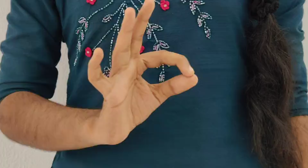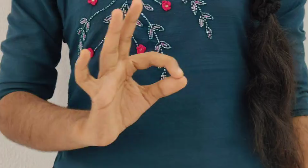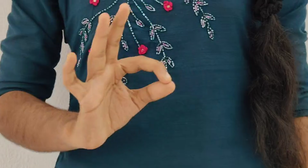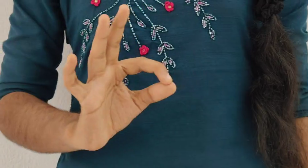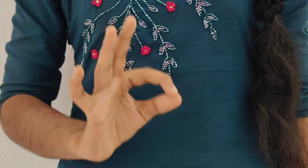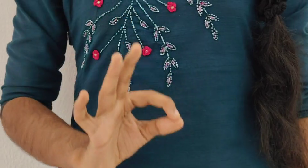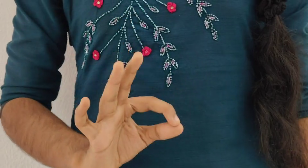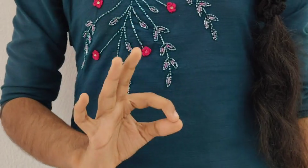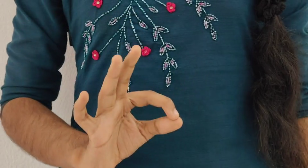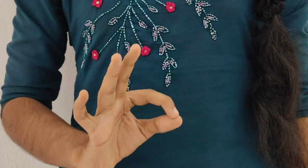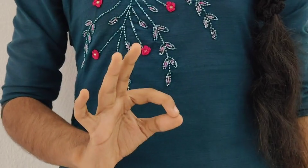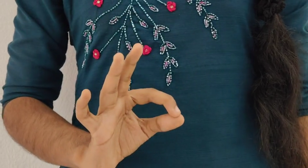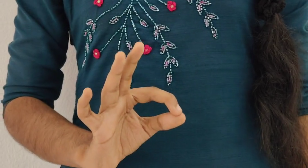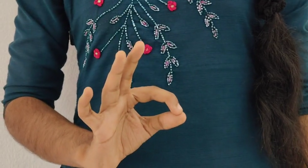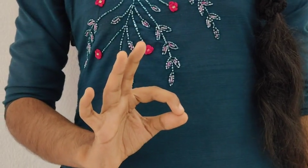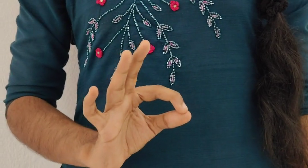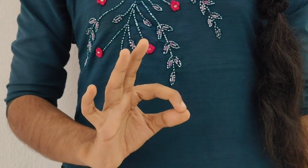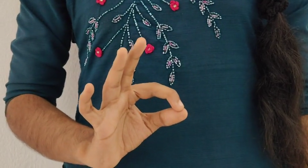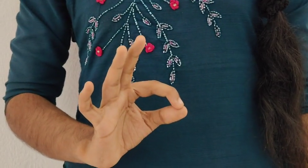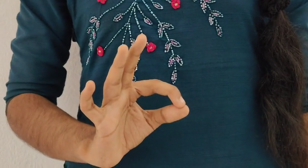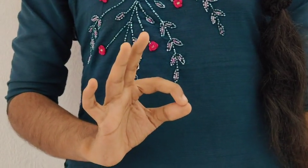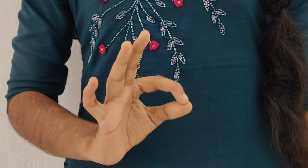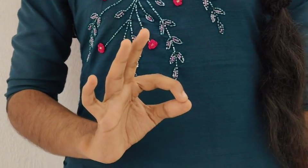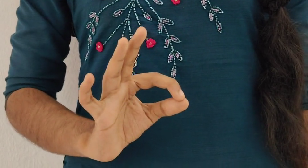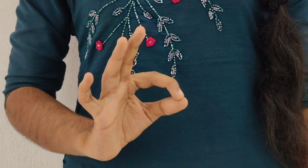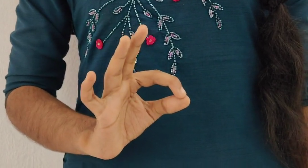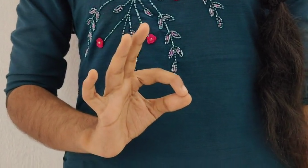ഔ